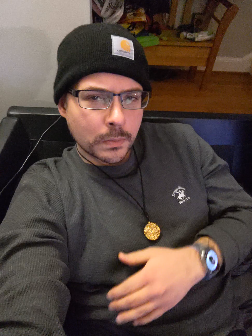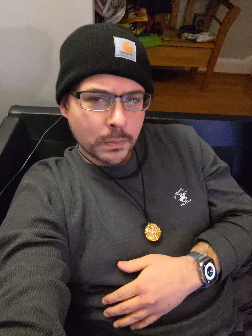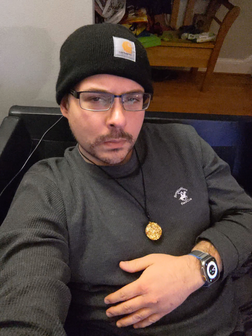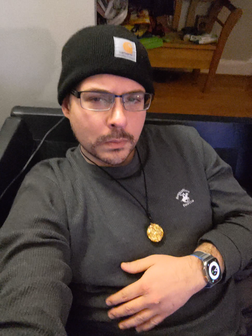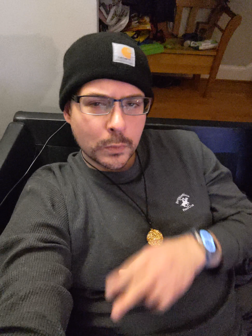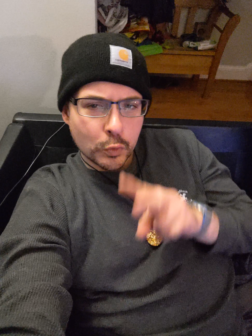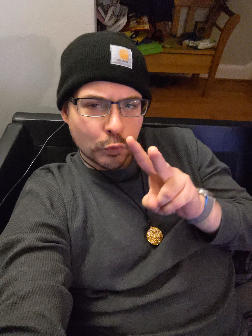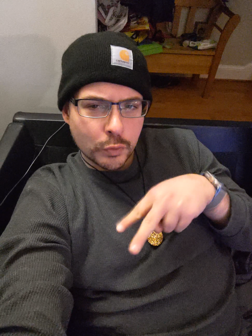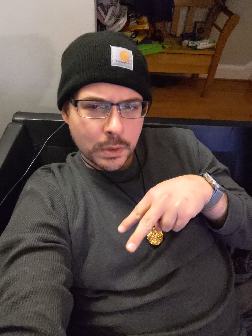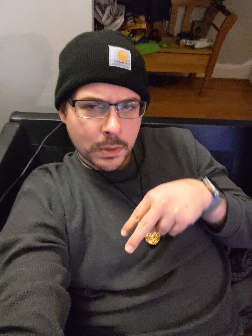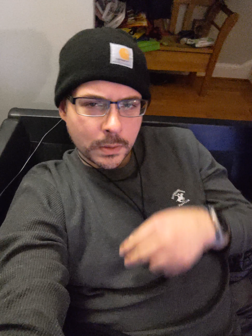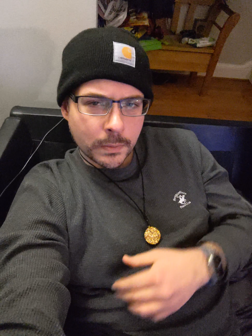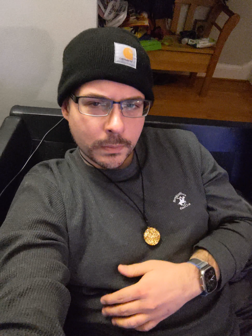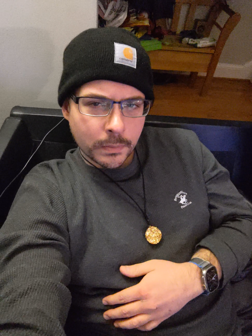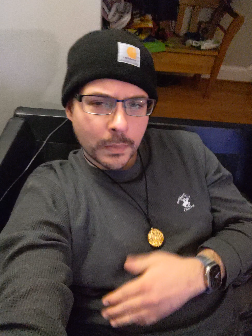read